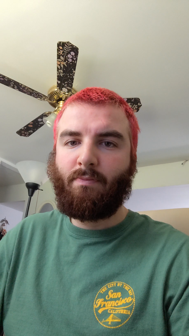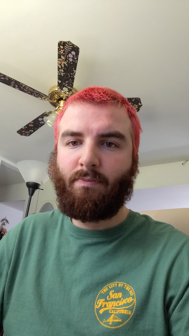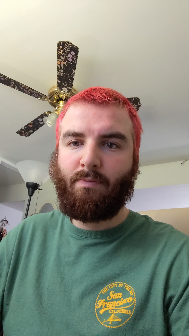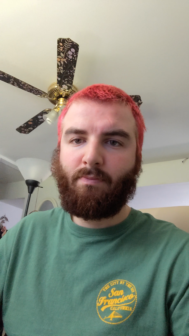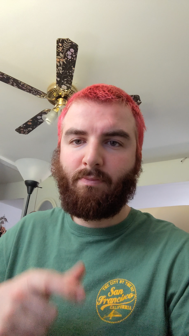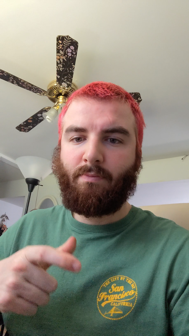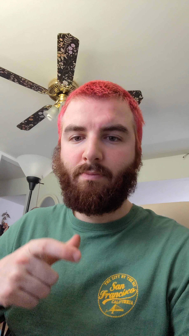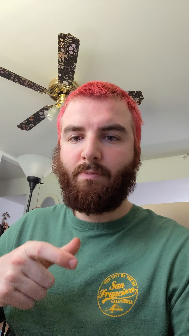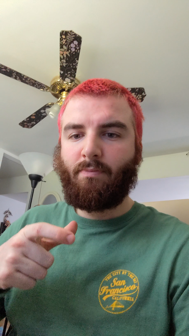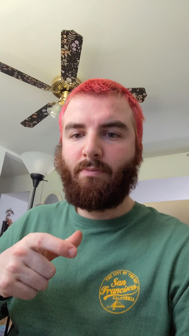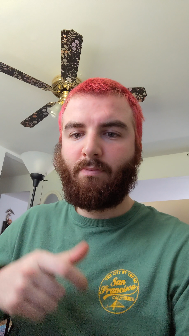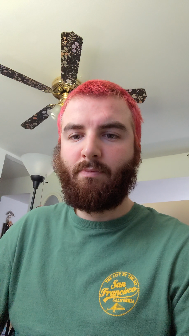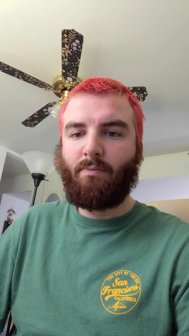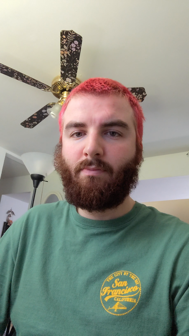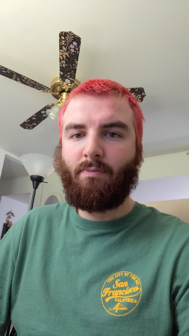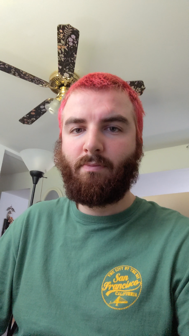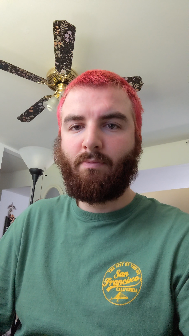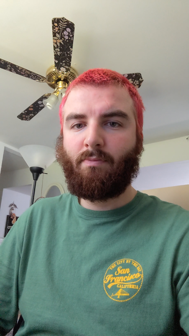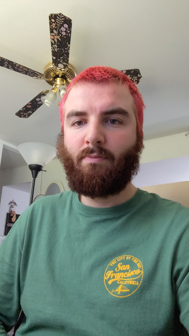plate